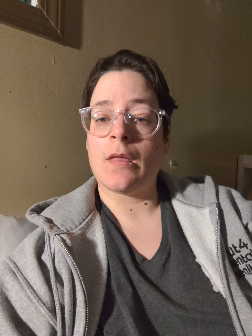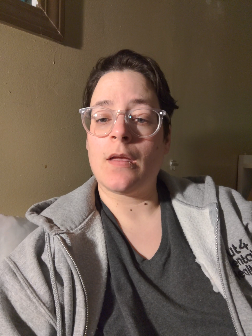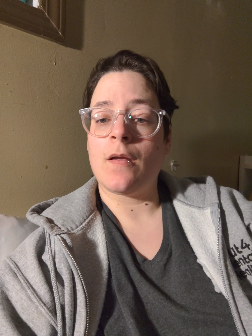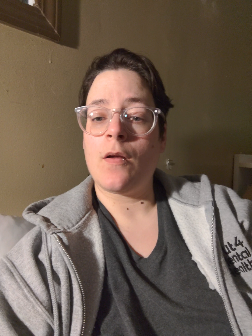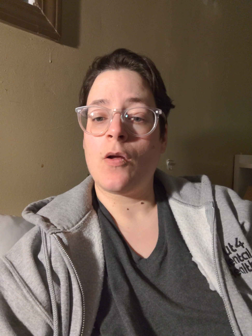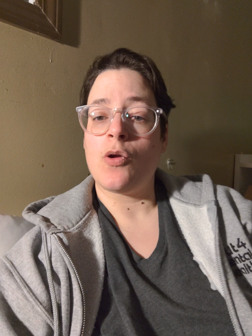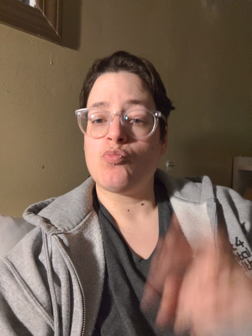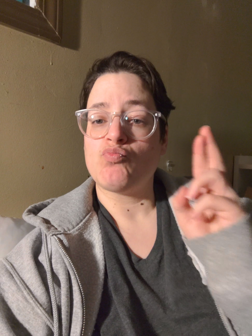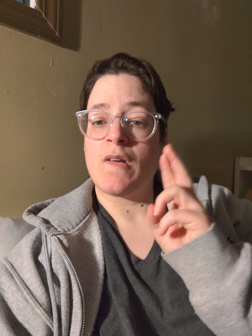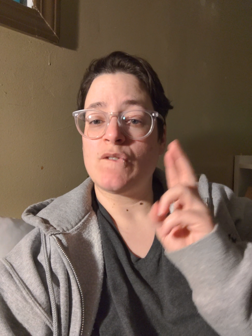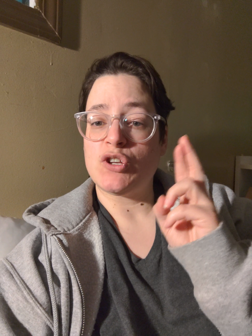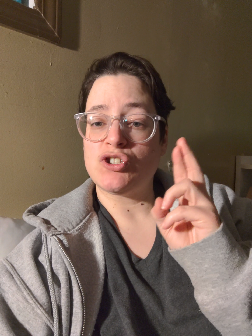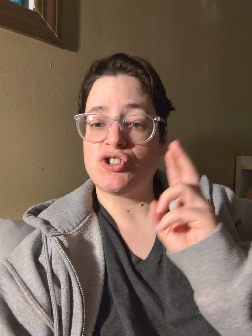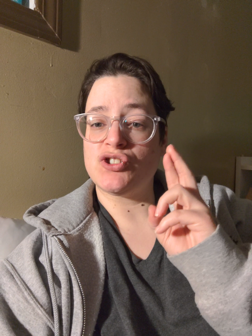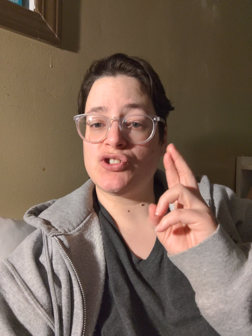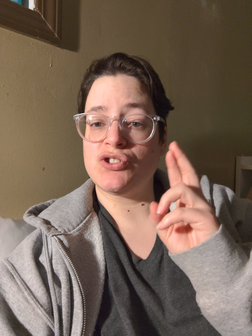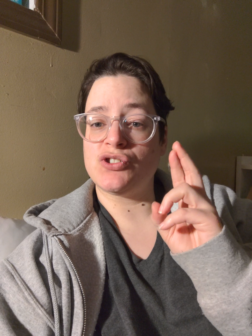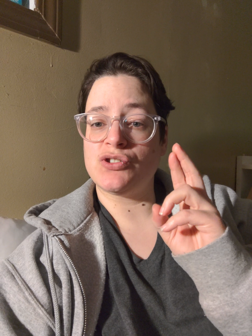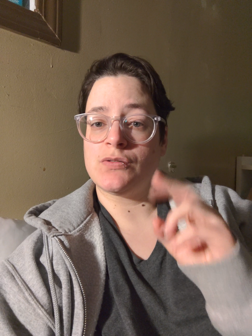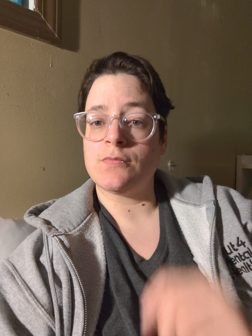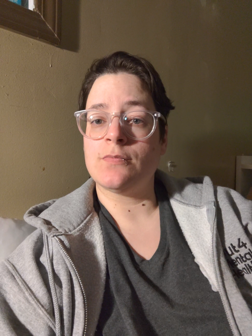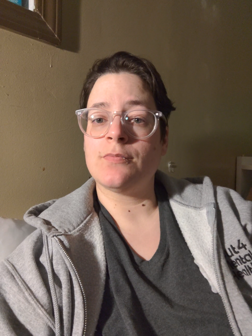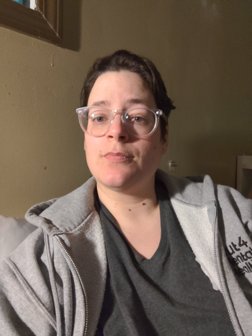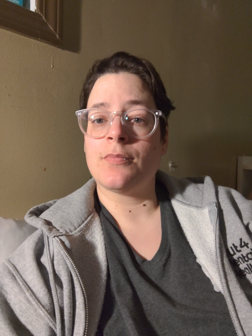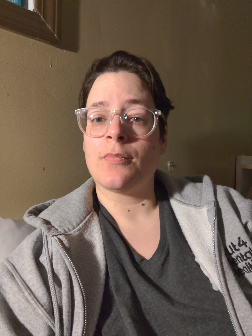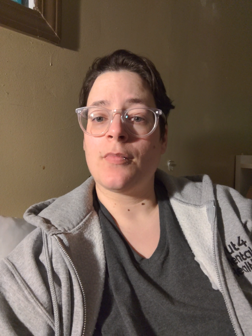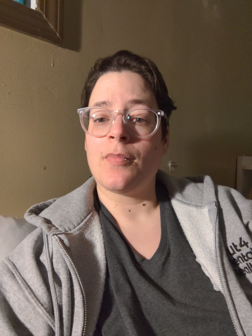refrigerator